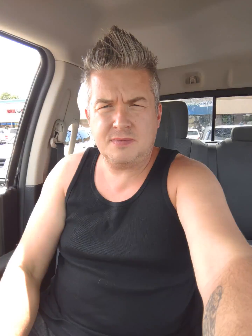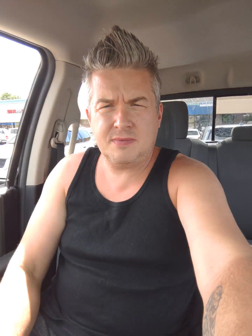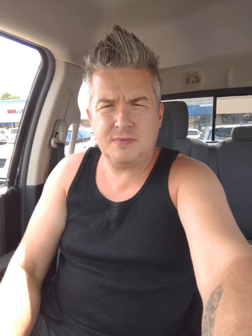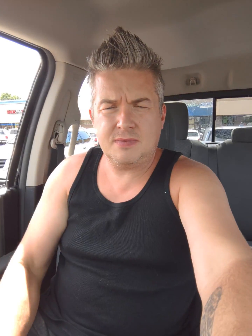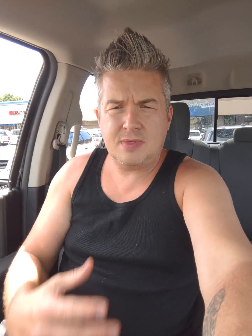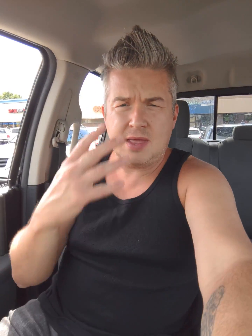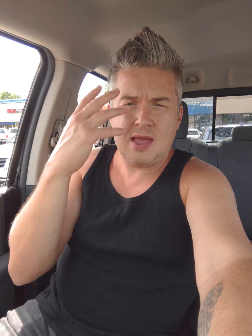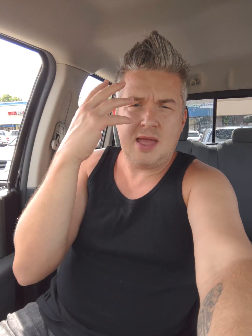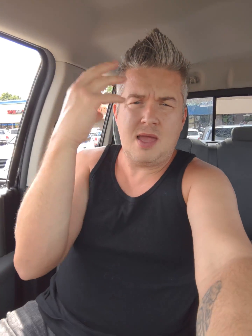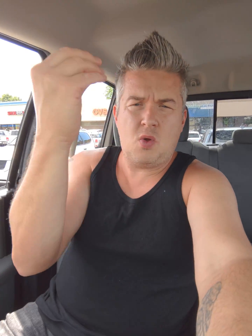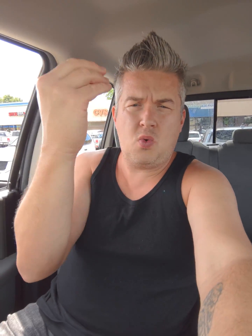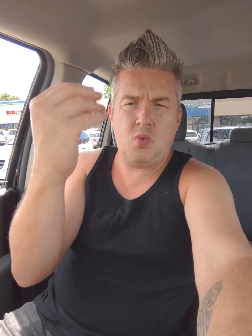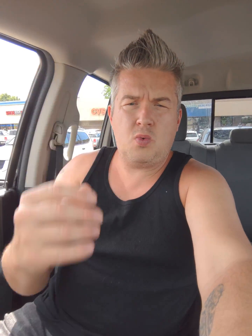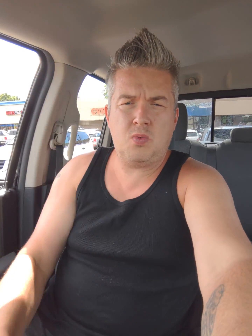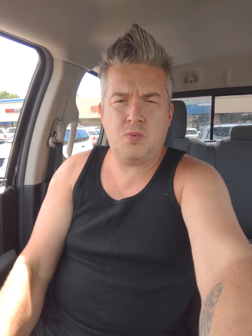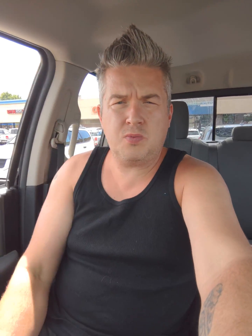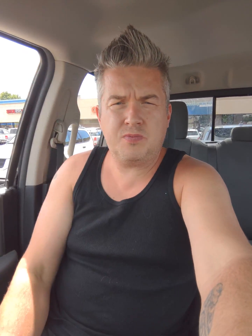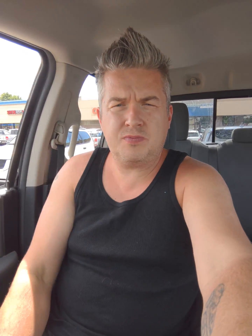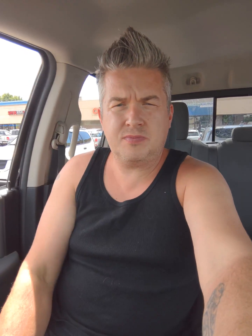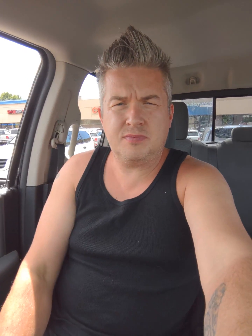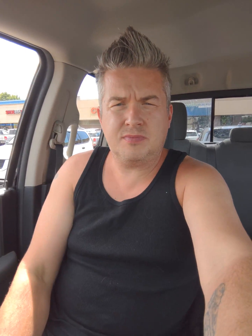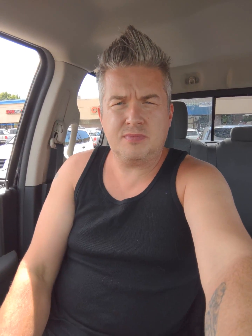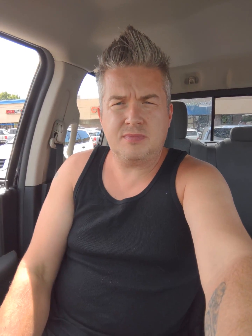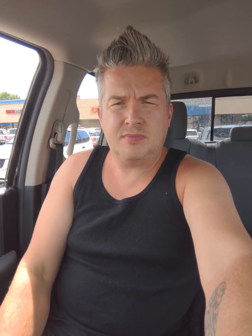going to